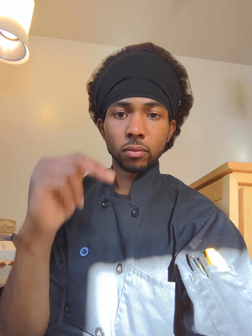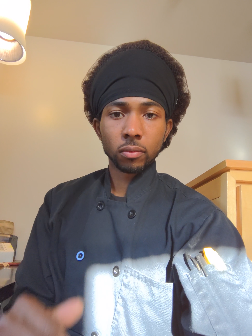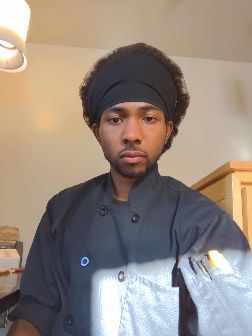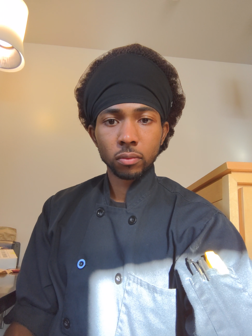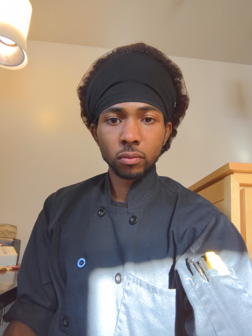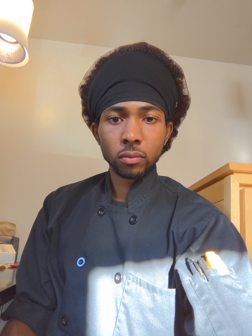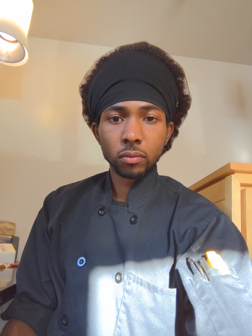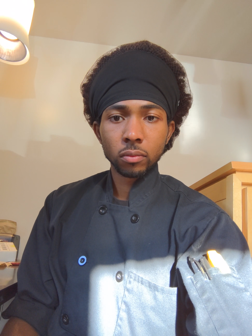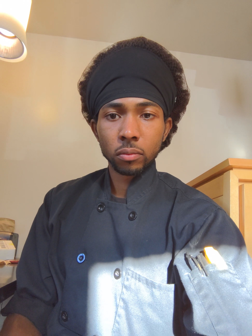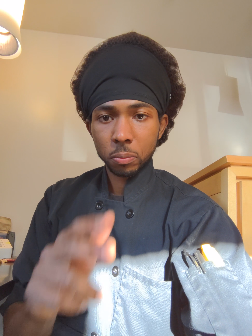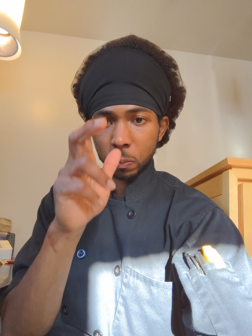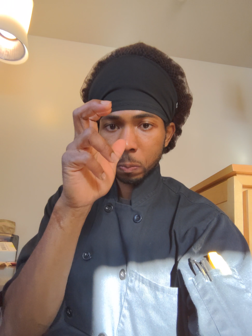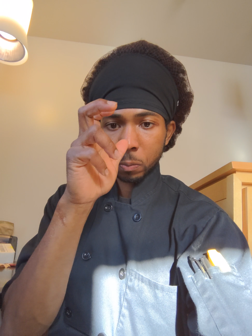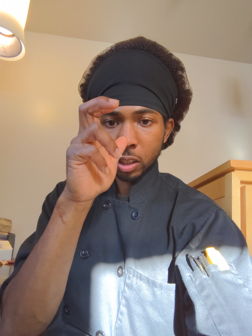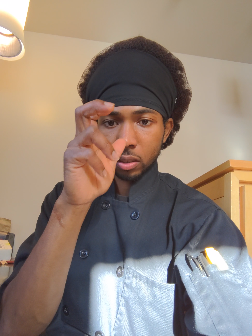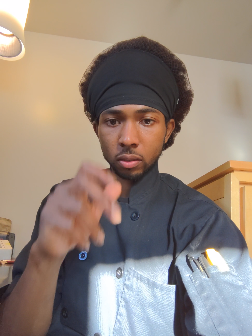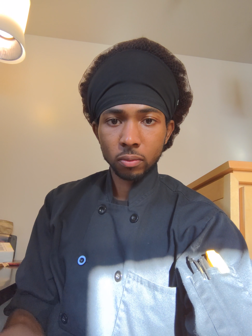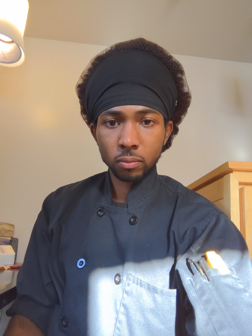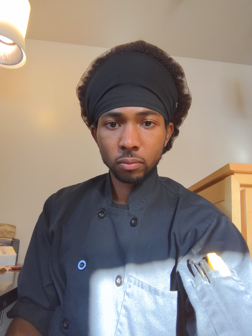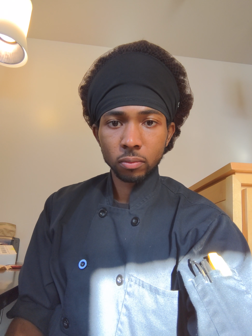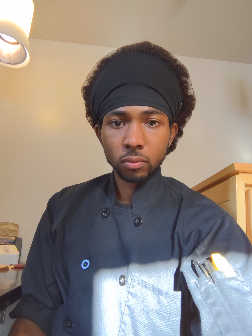ant